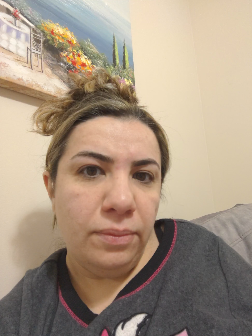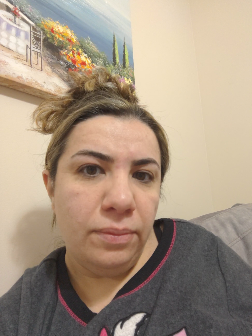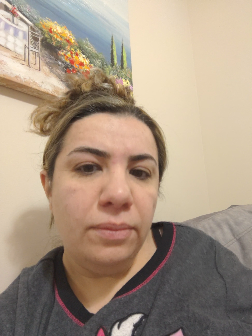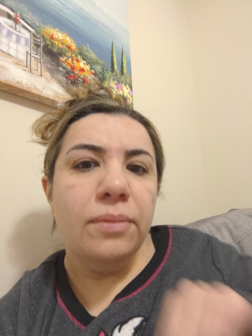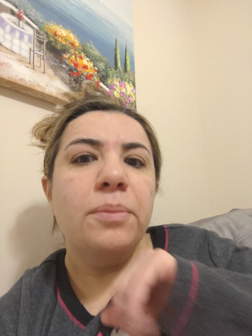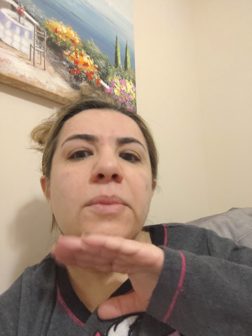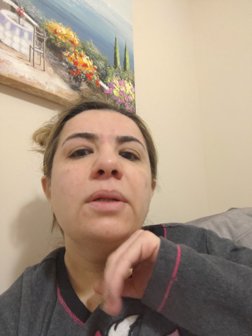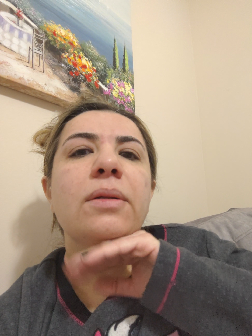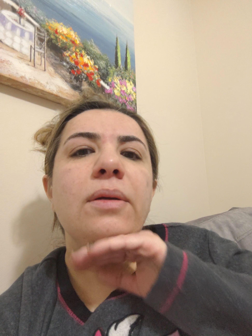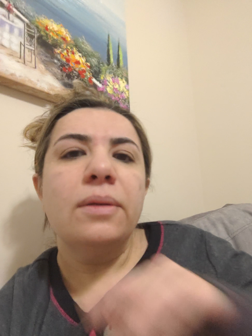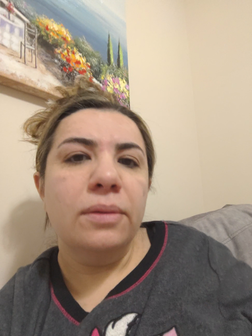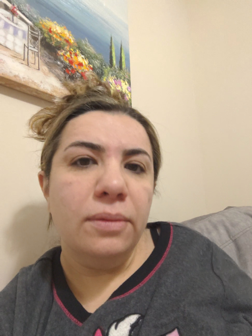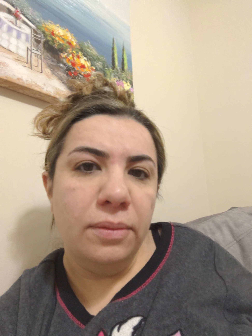pig